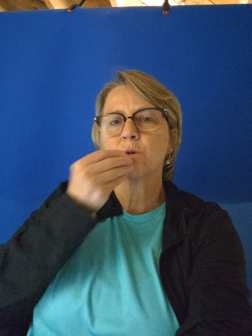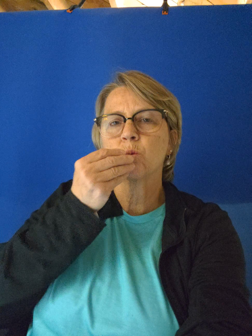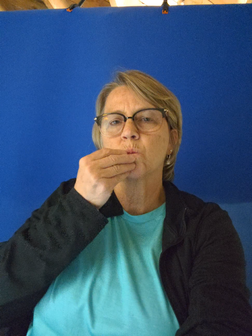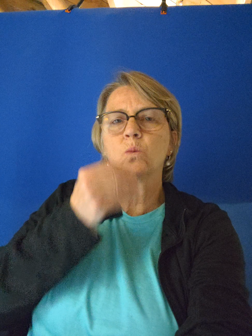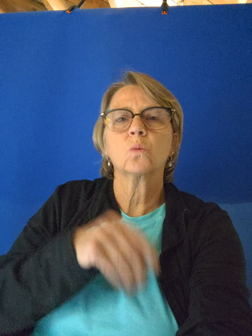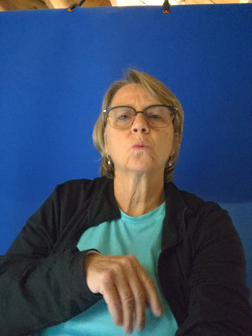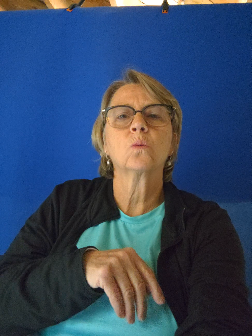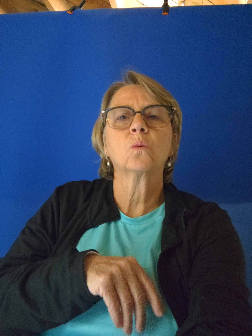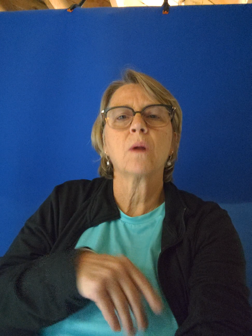food